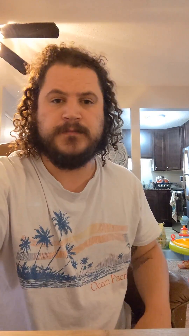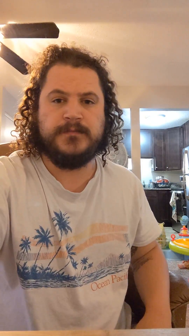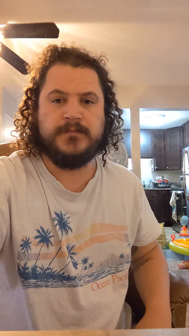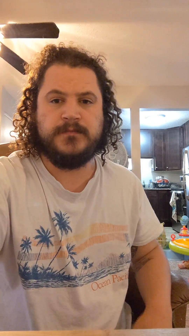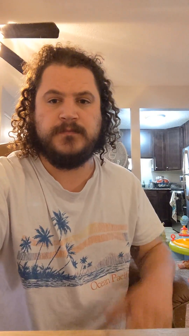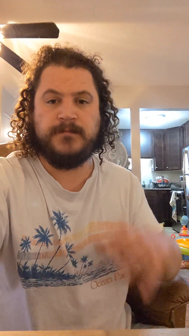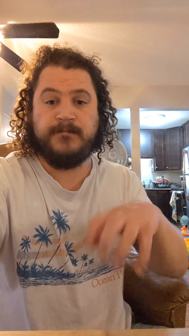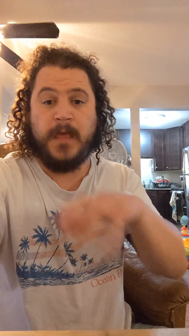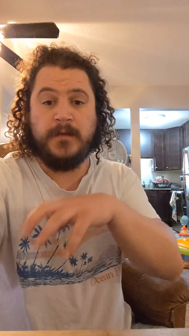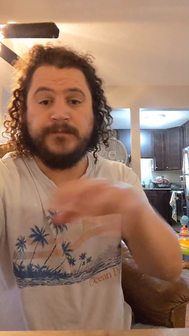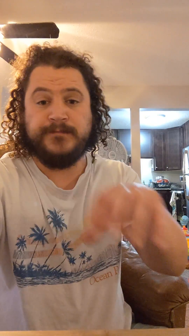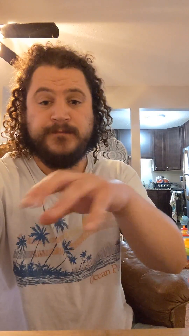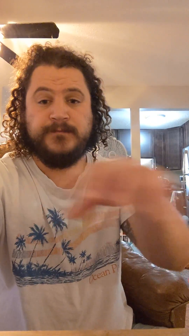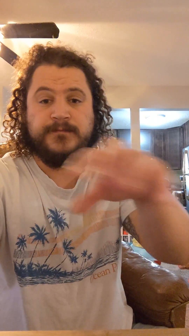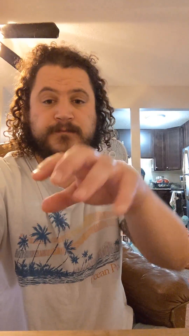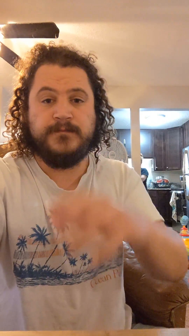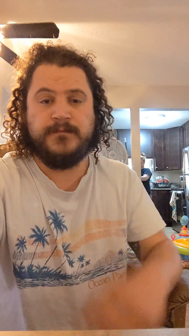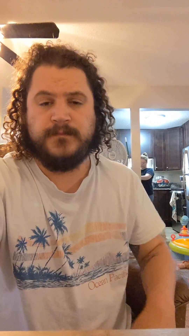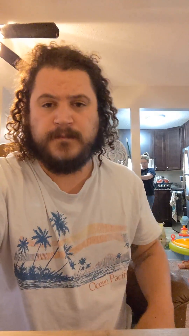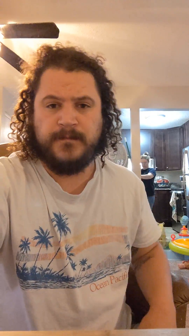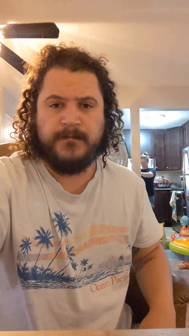block